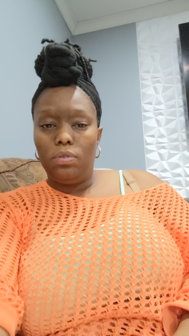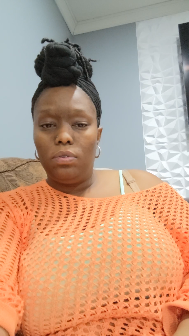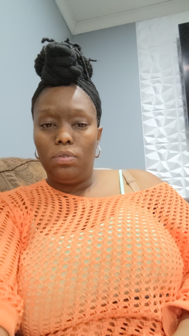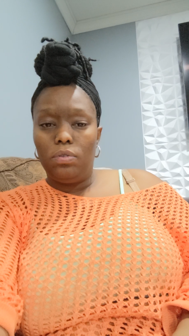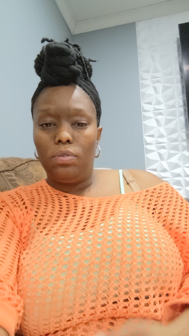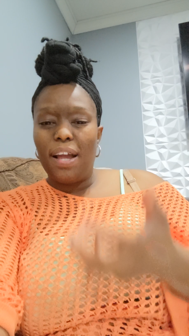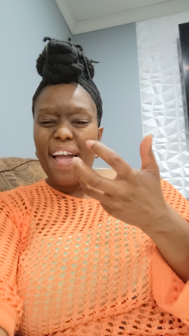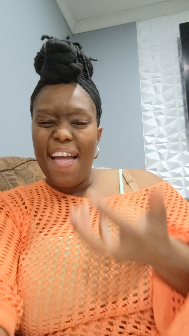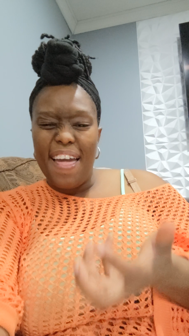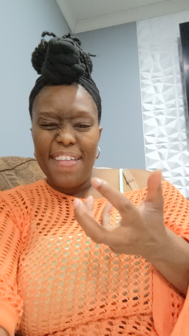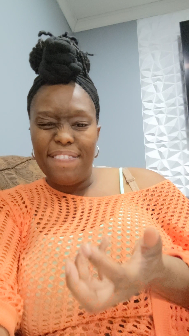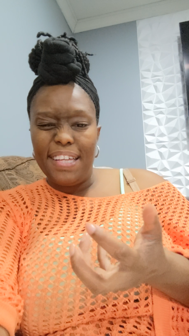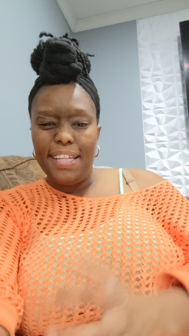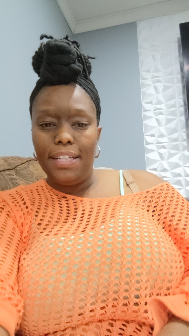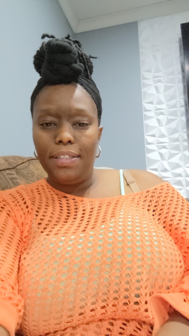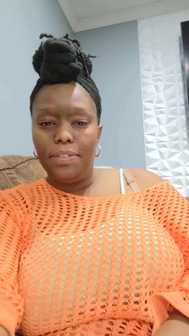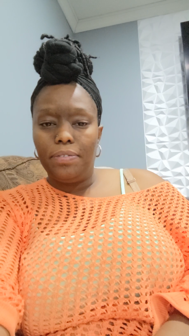heavy